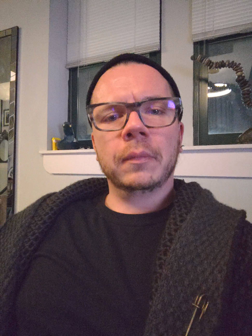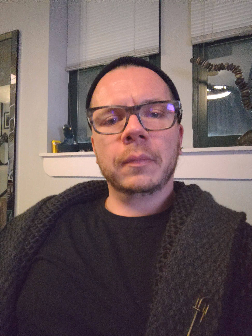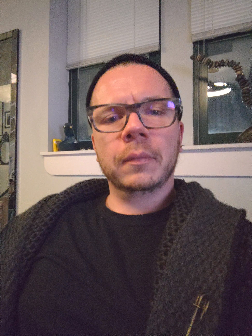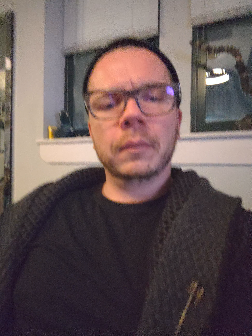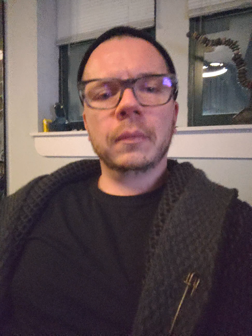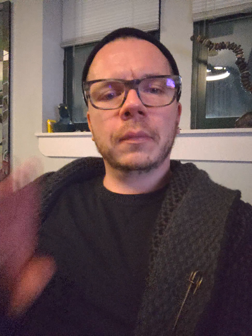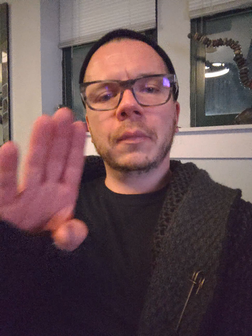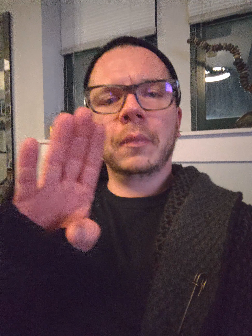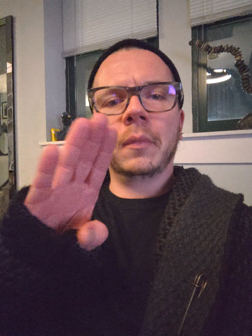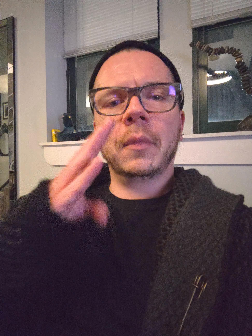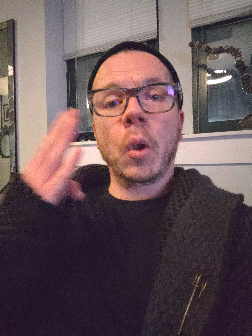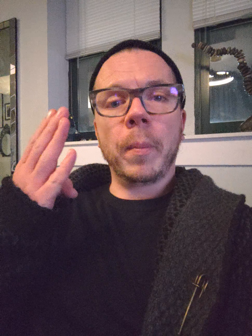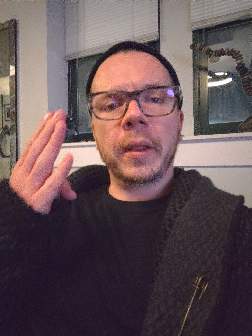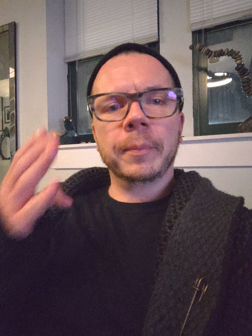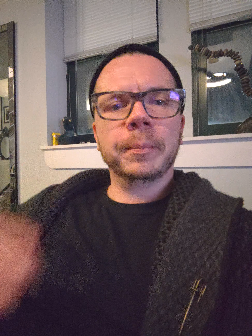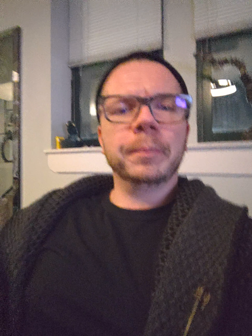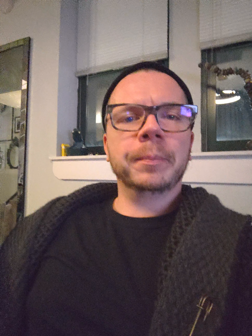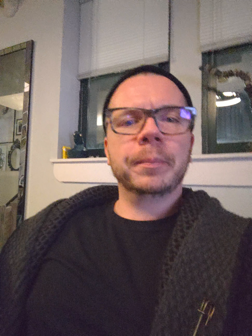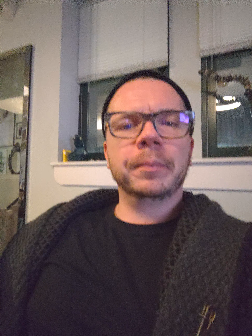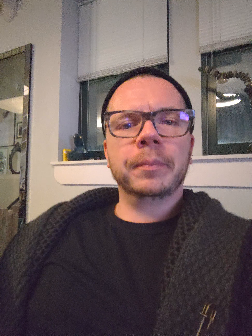open